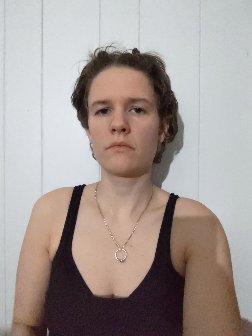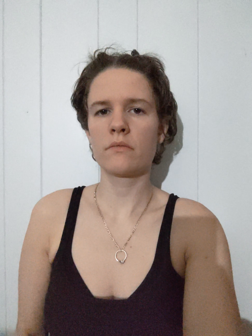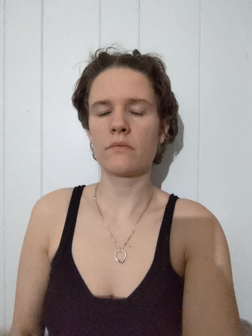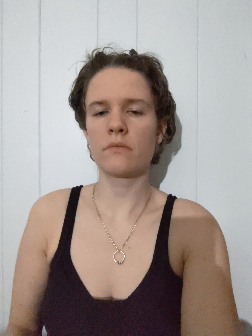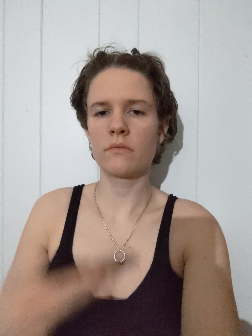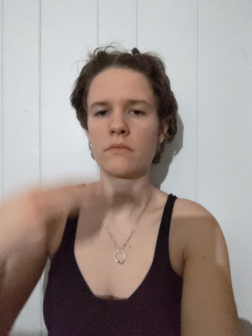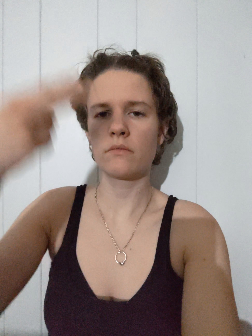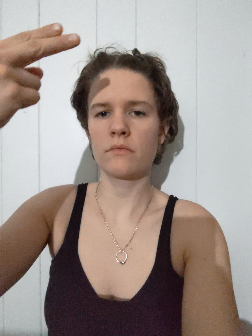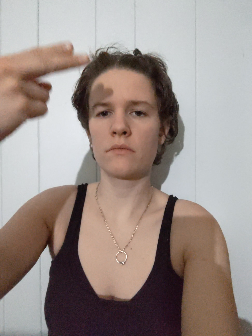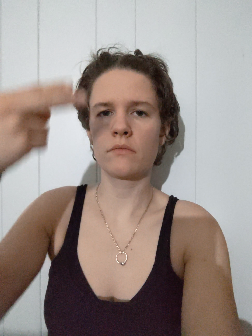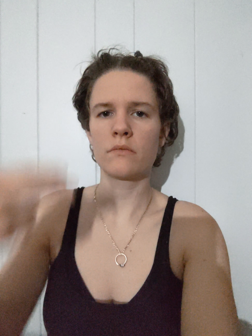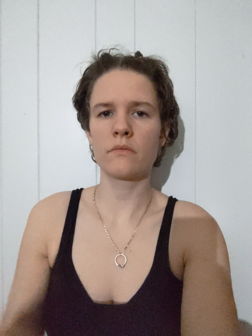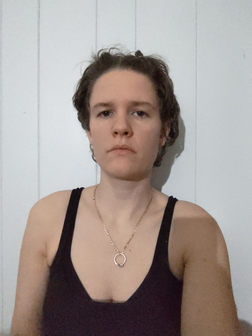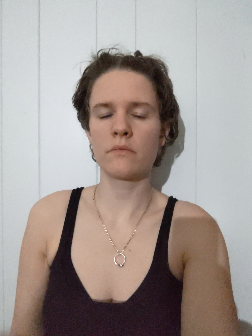high